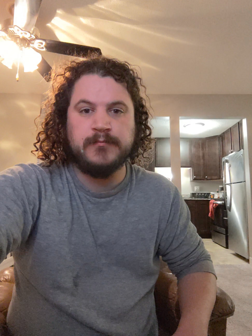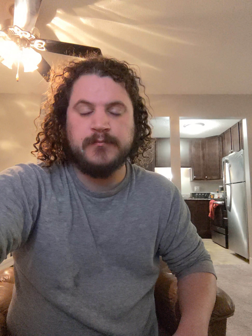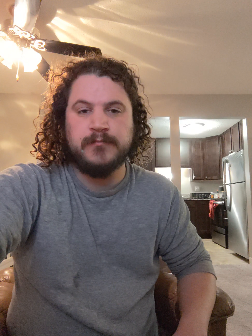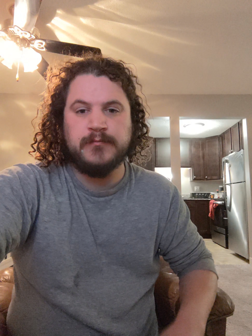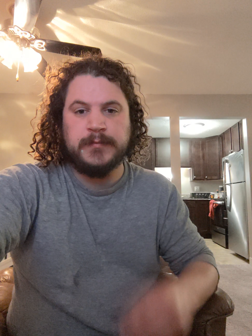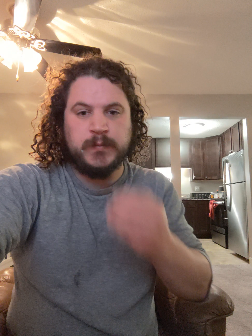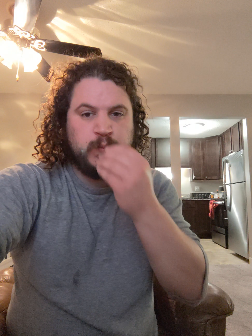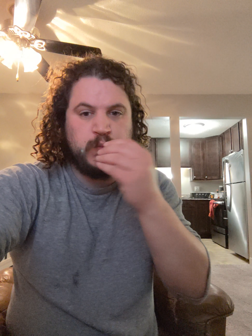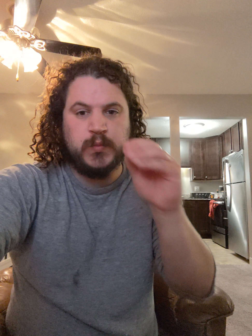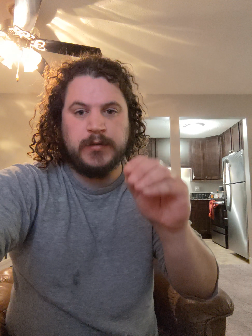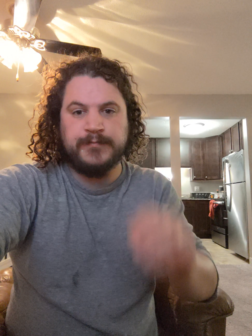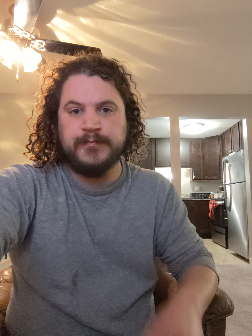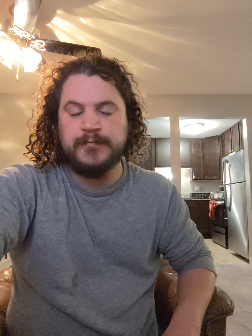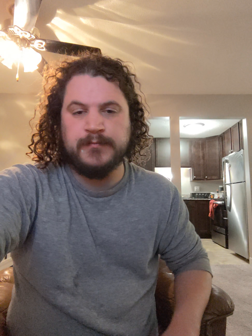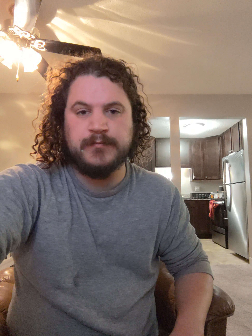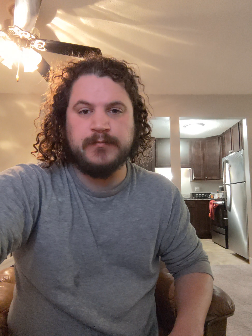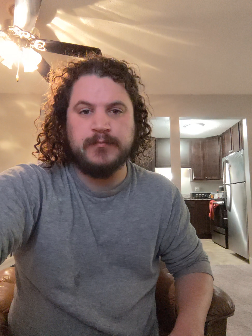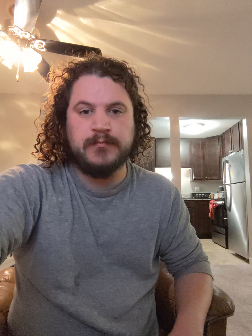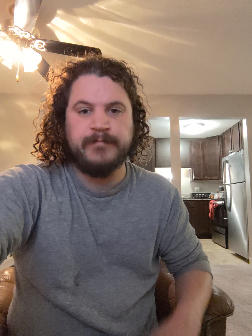kiss